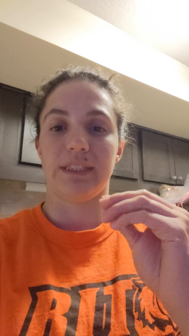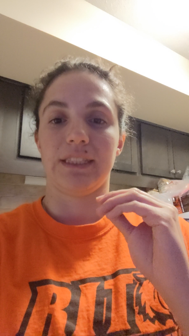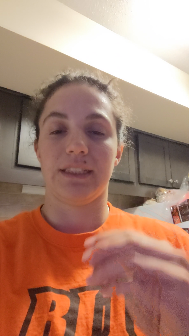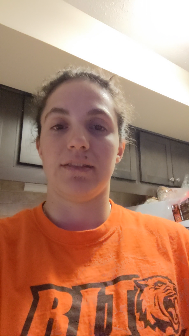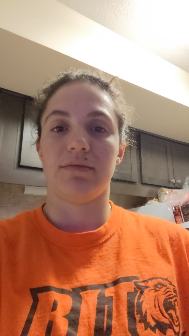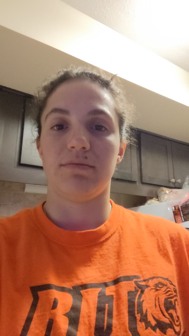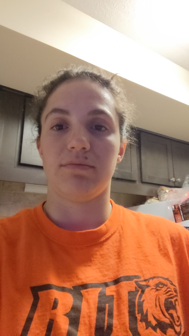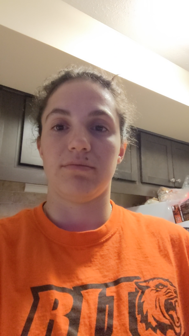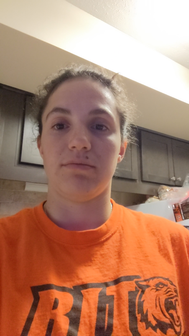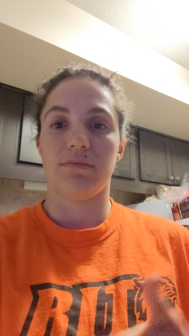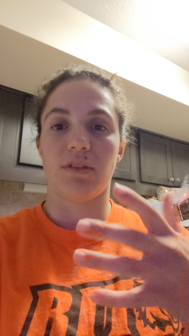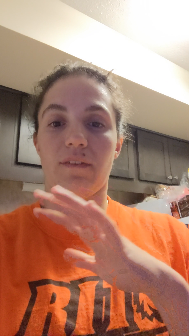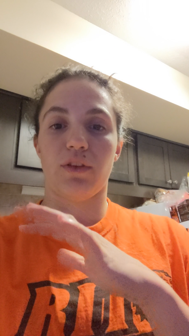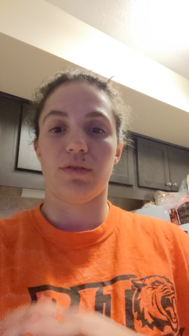cover